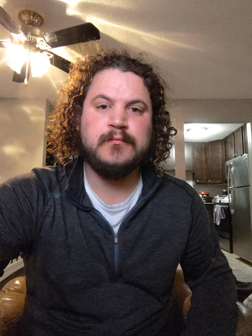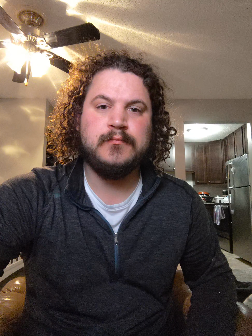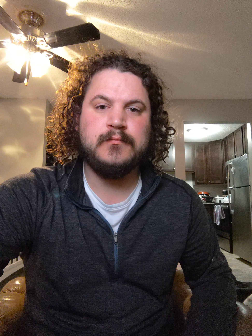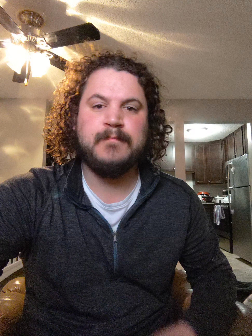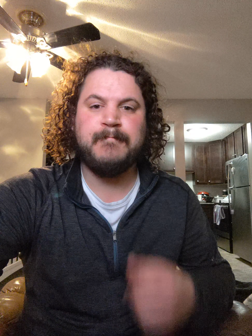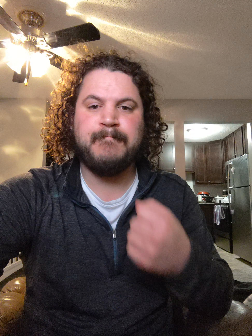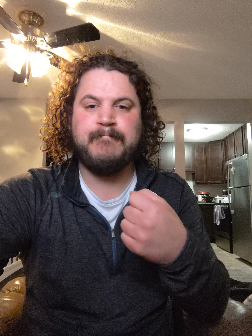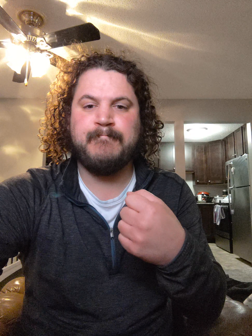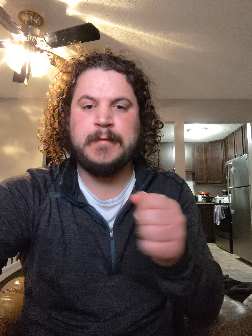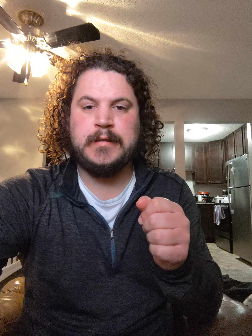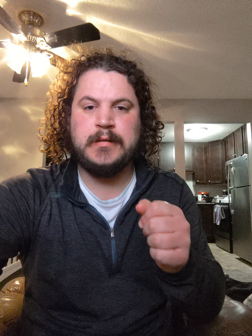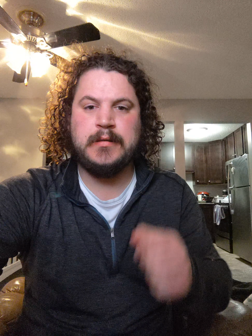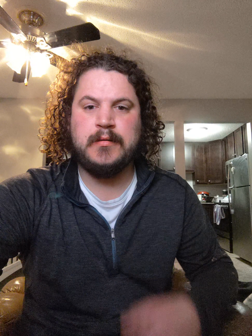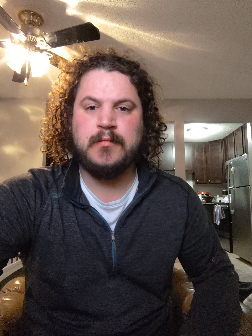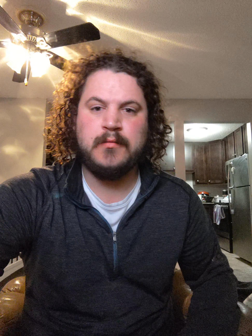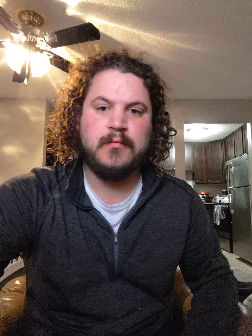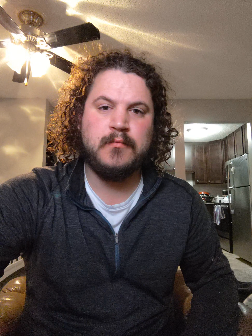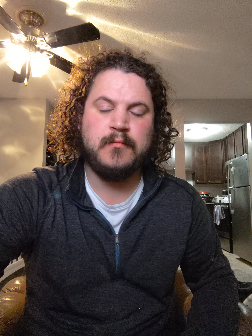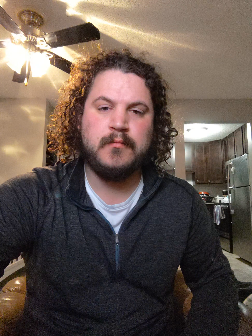make